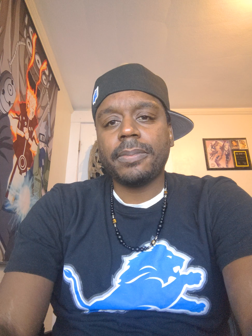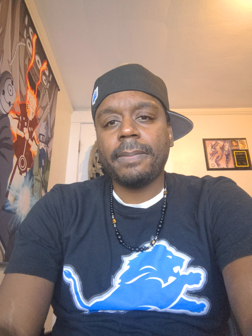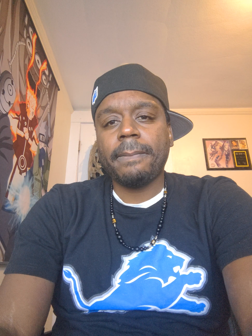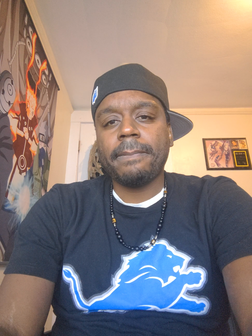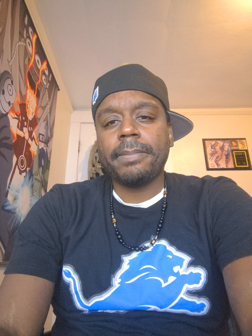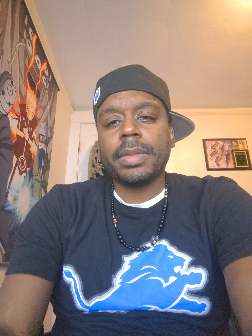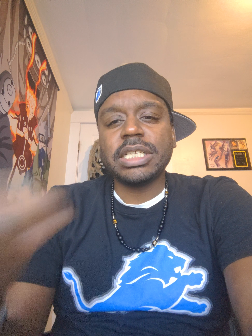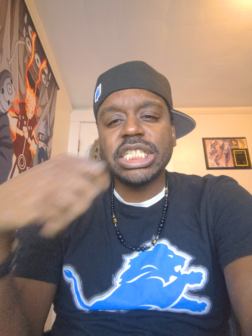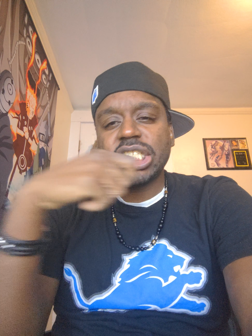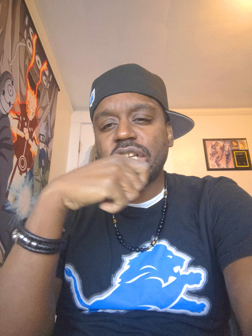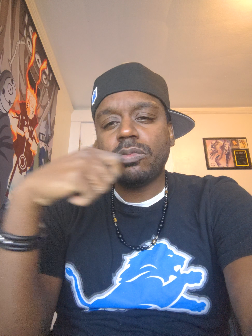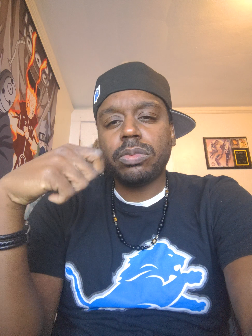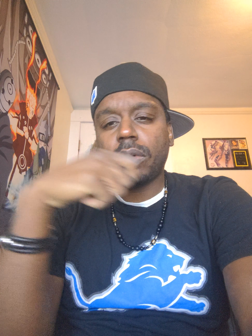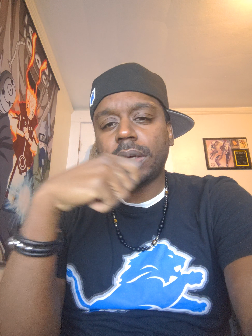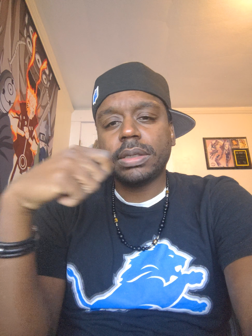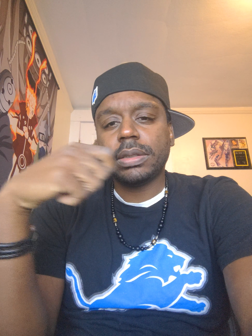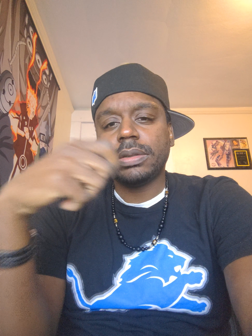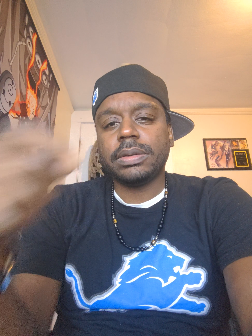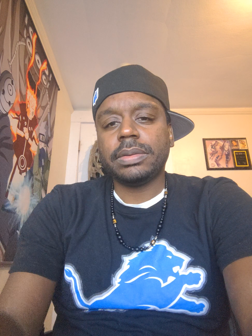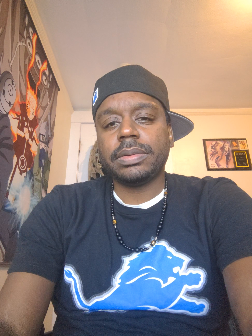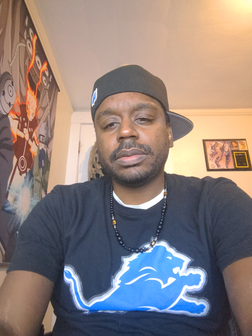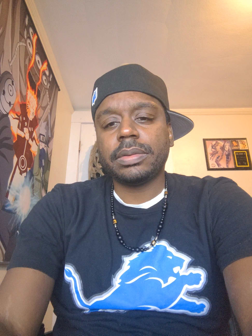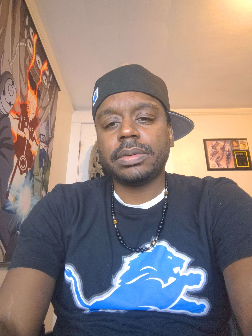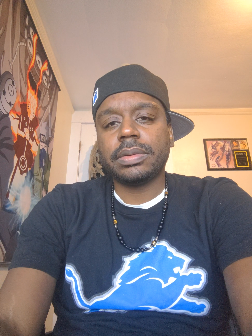toothbrush